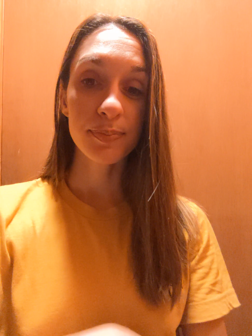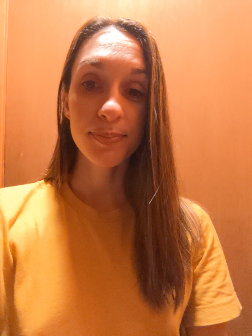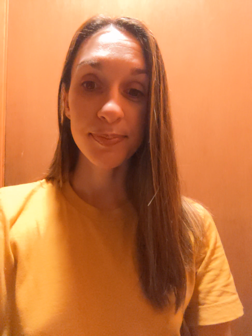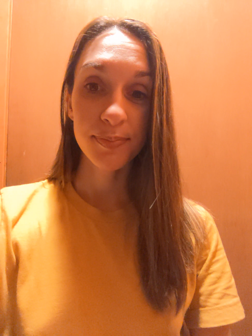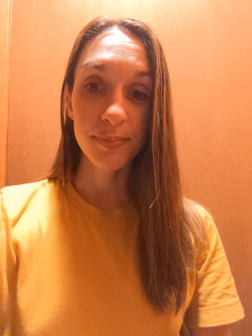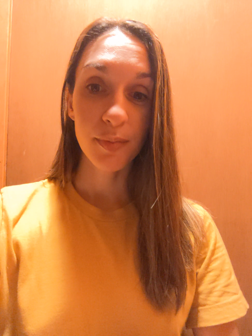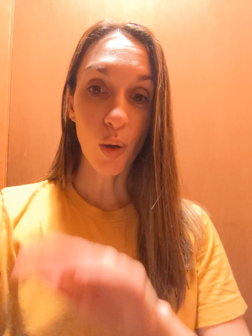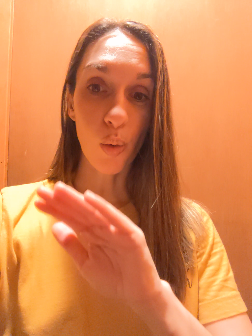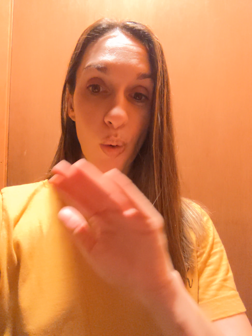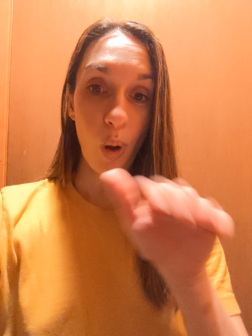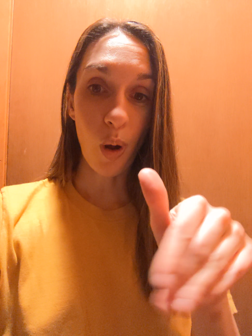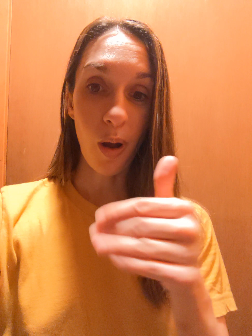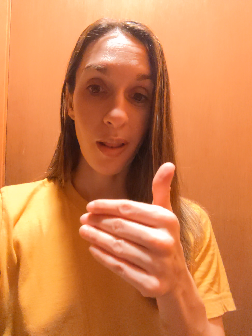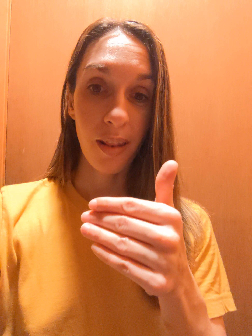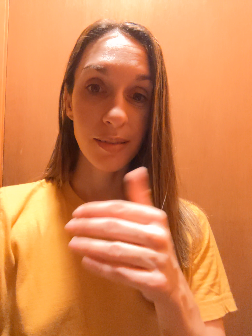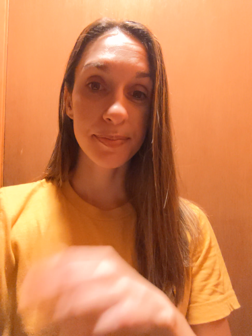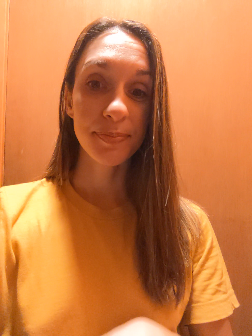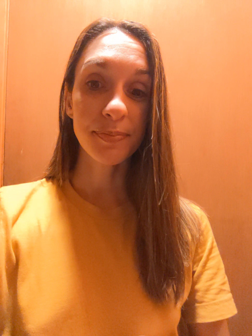all